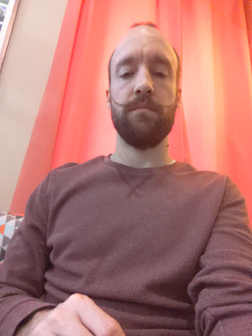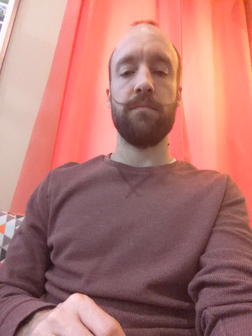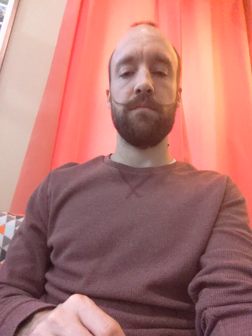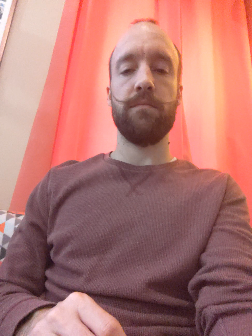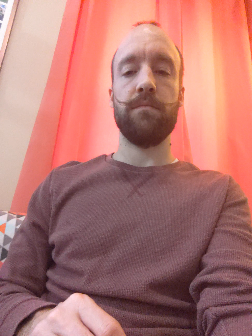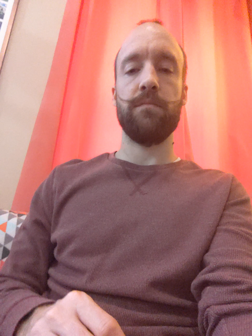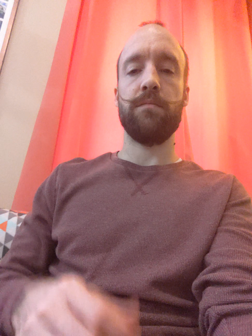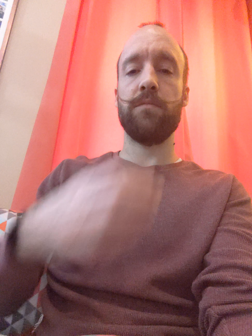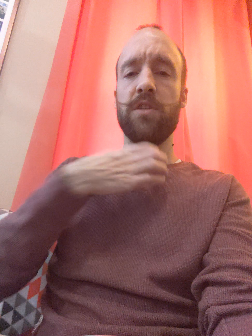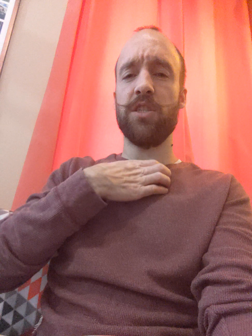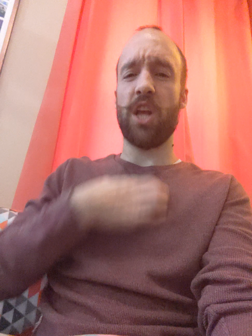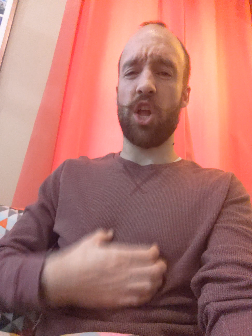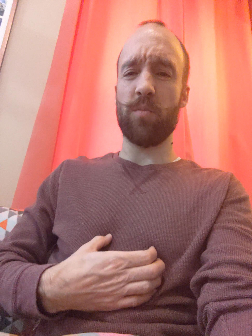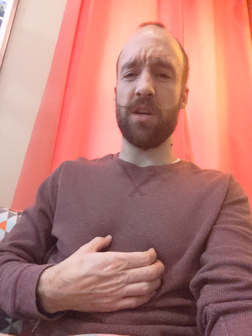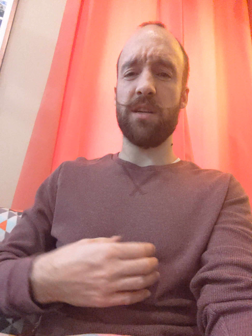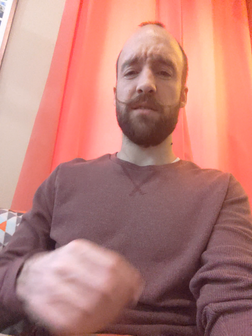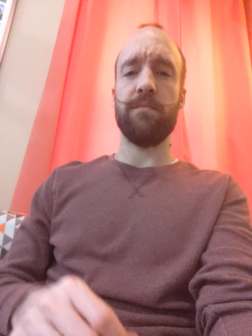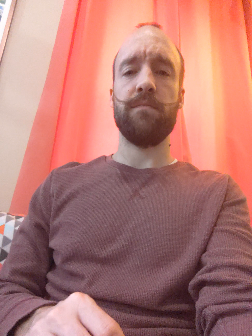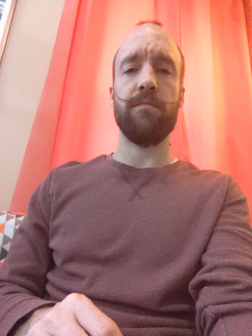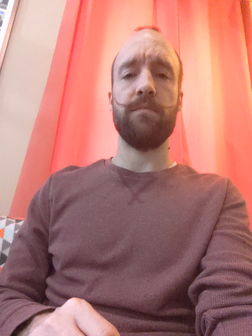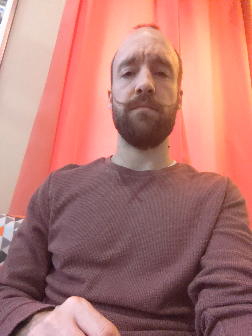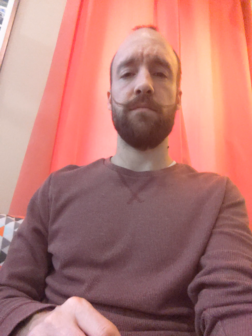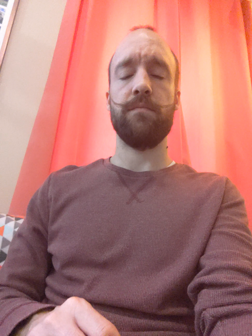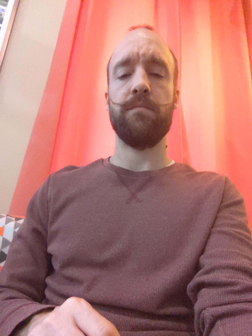hungry